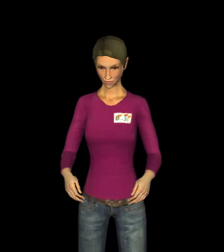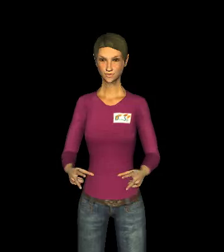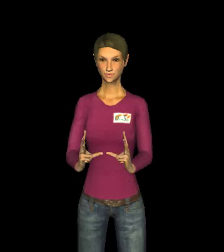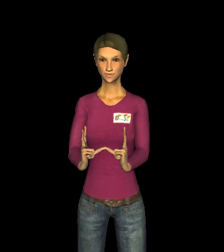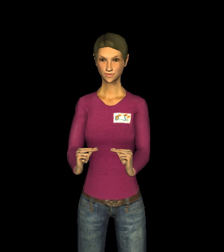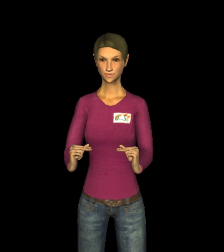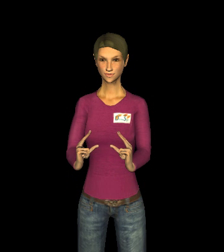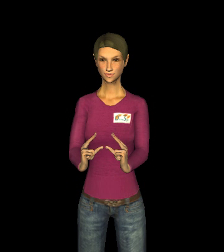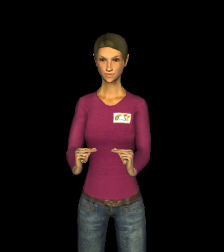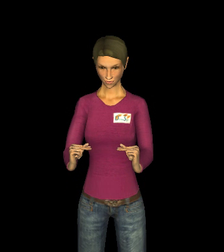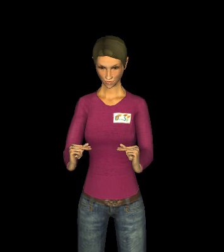يصف